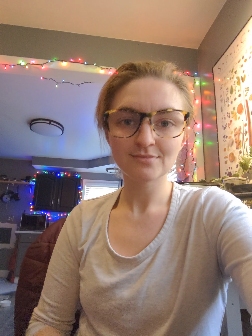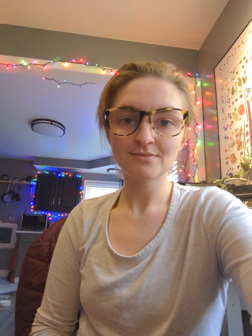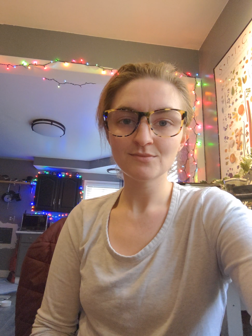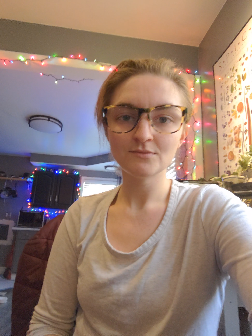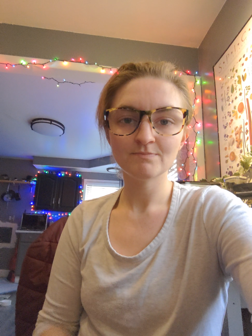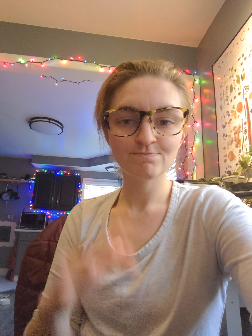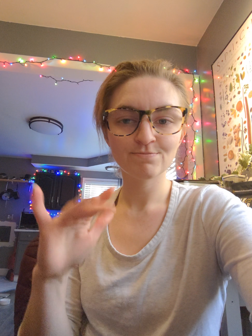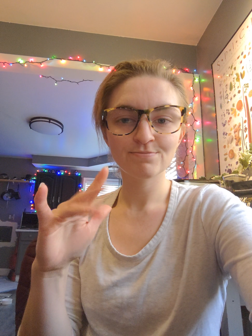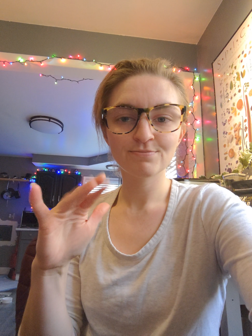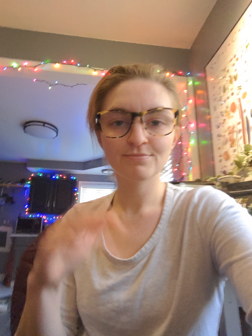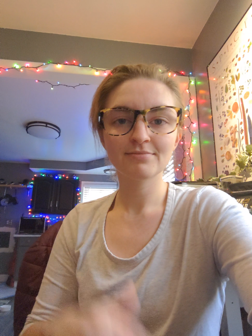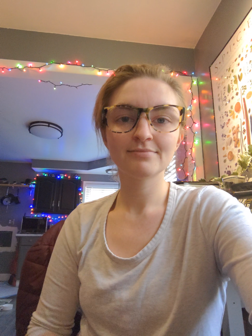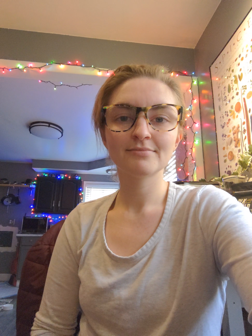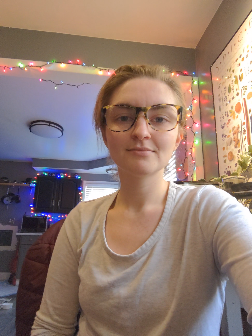finger